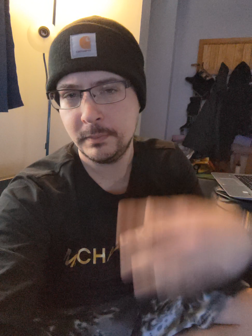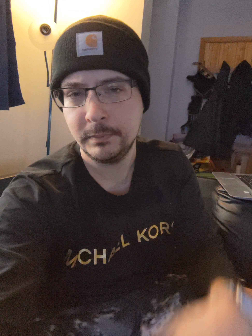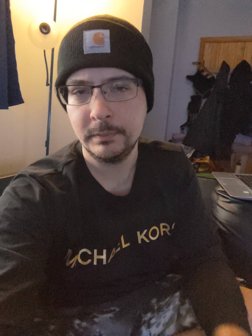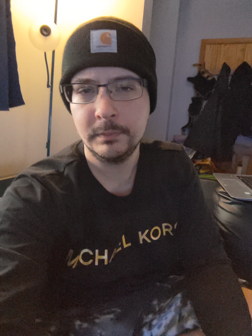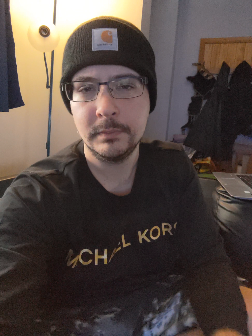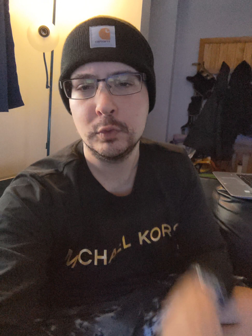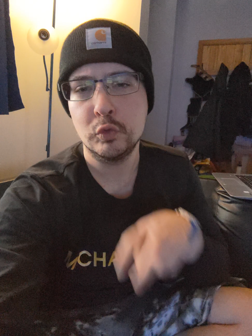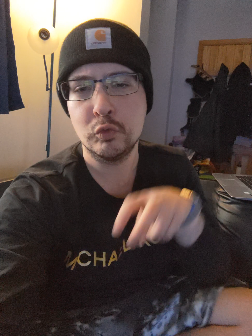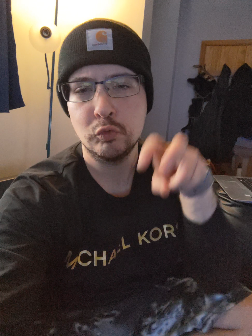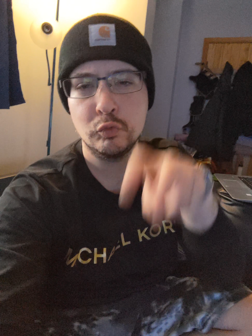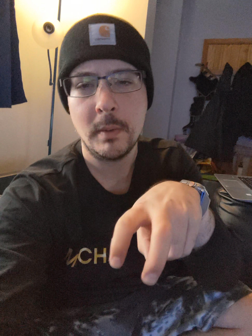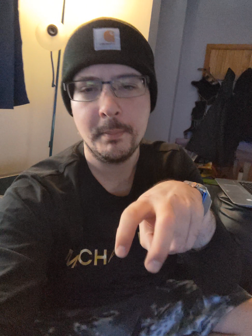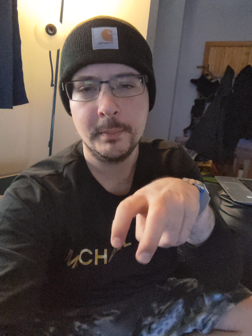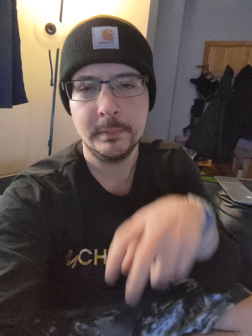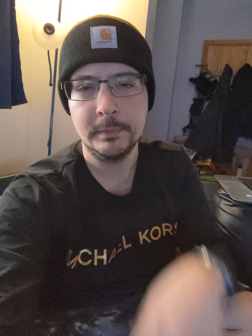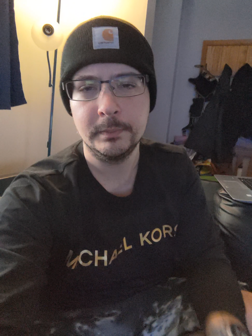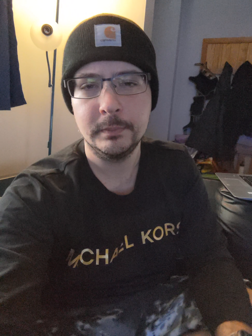jump